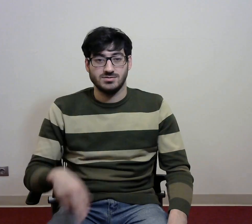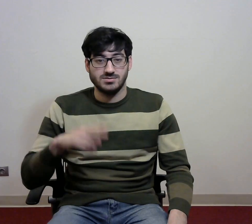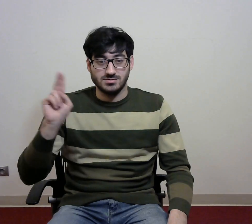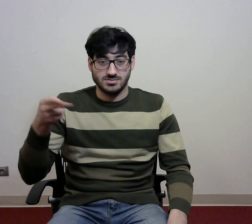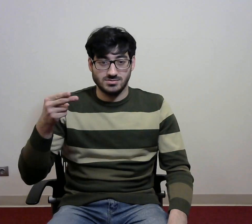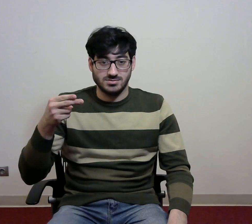D